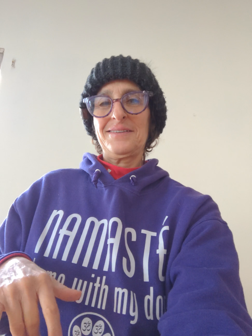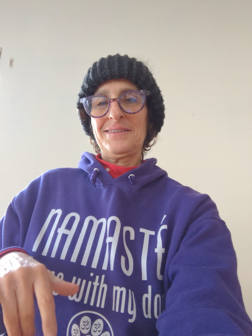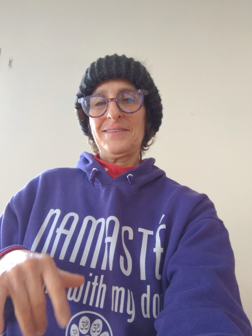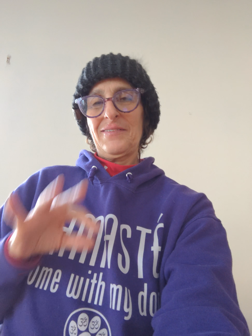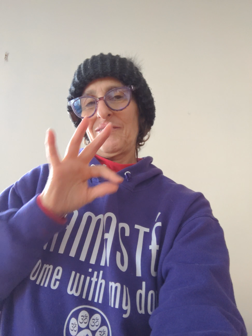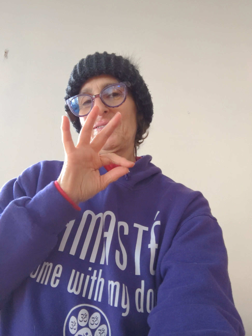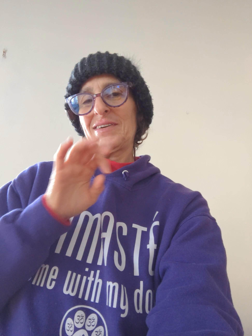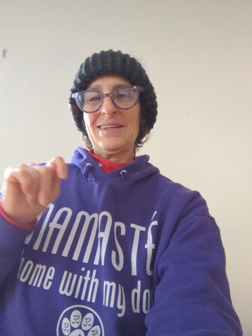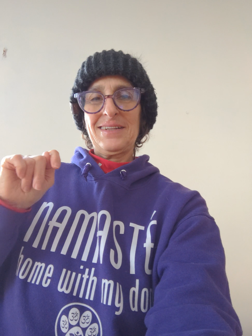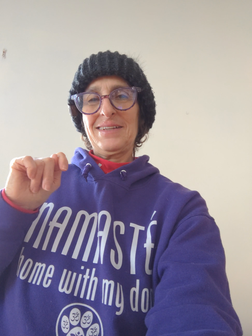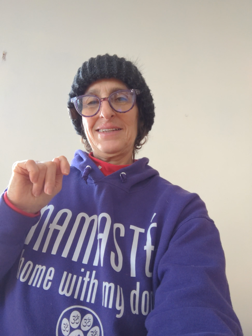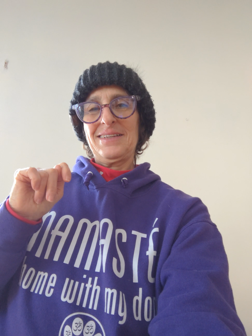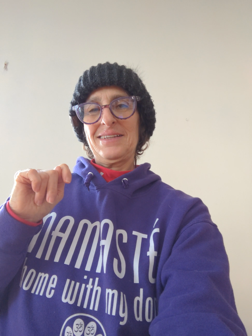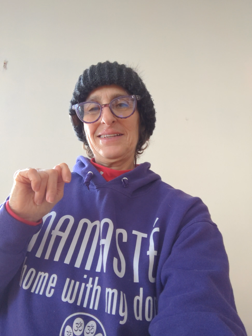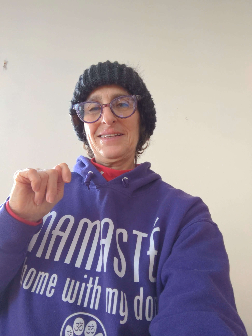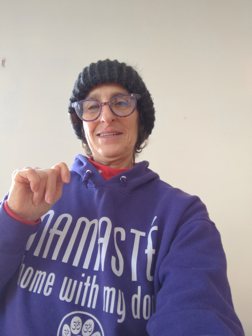feet